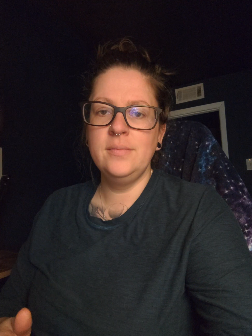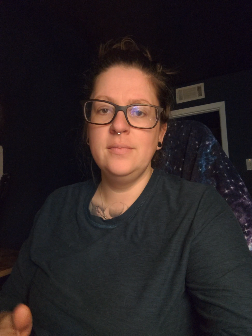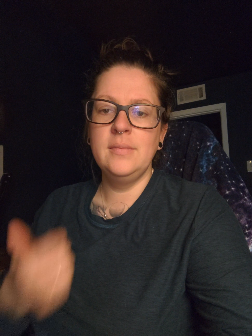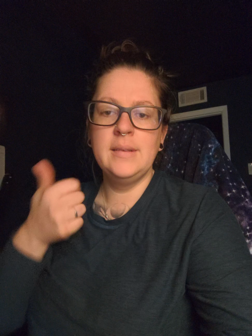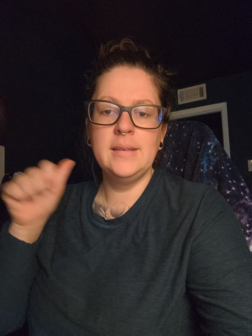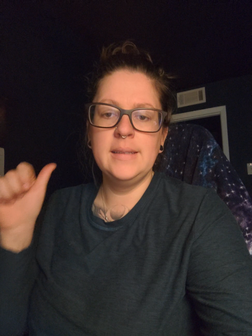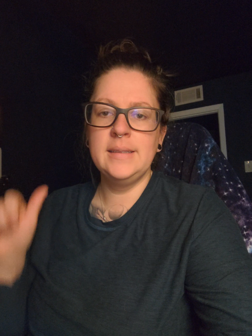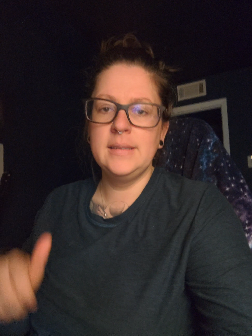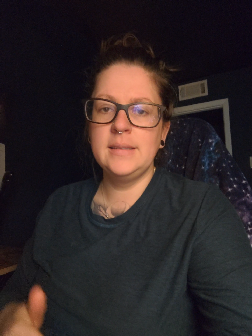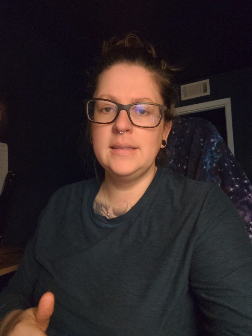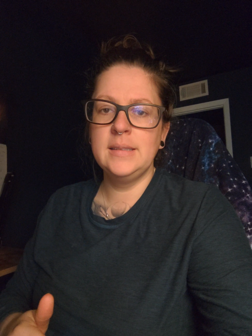any